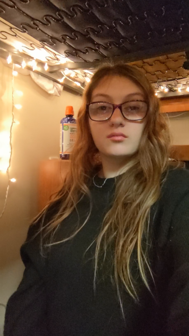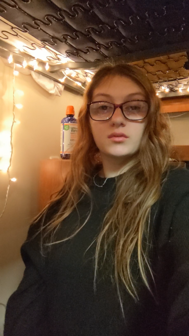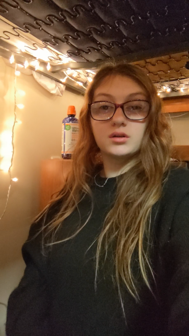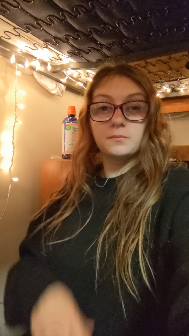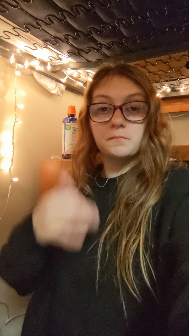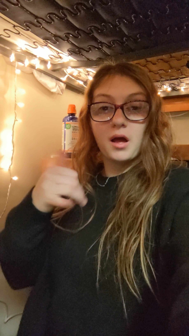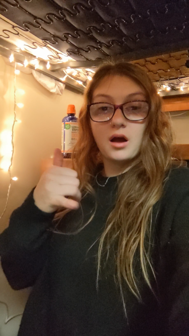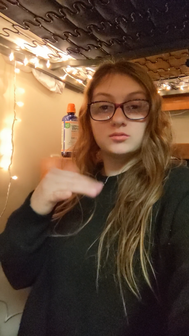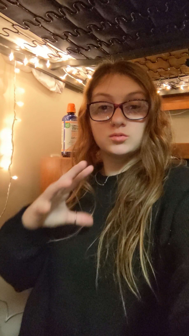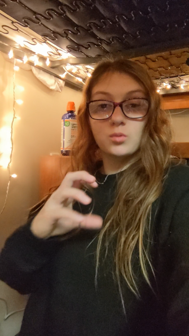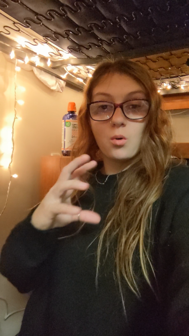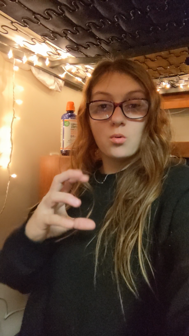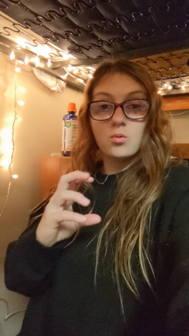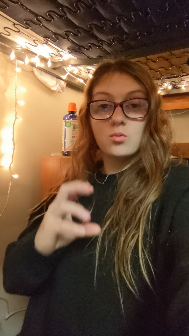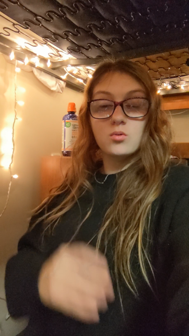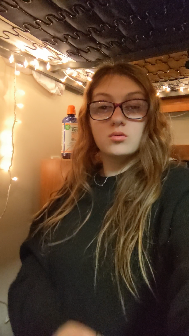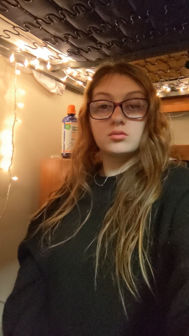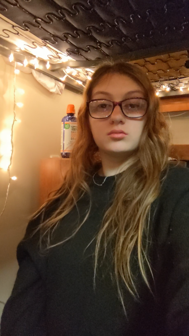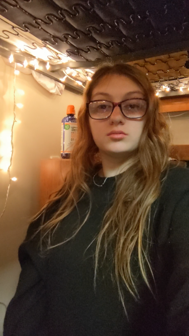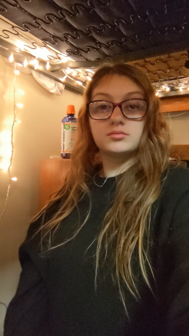play dough